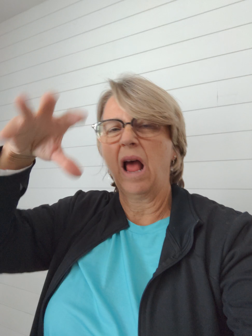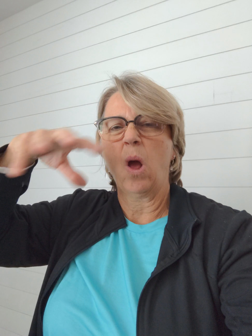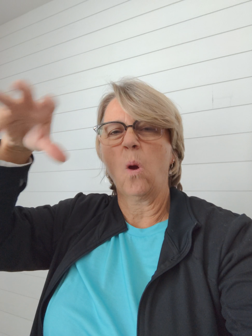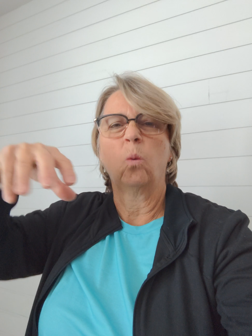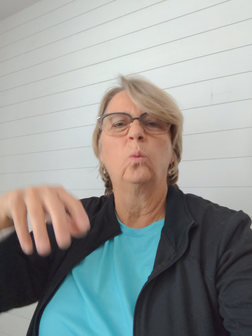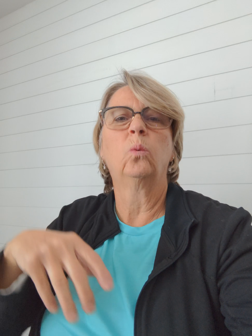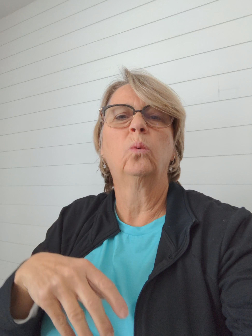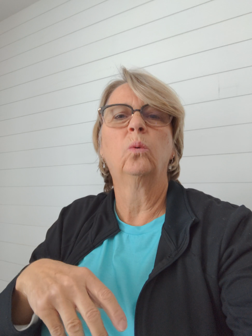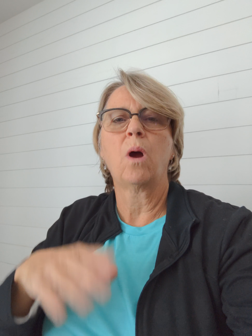cloud